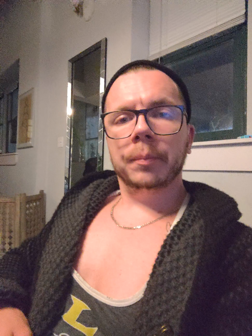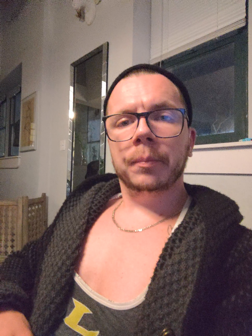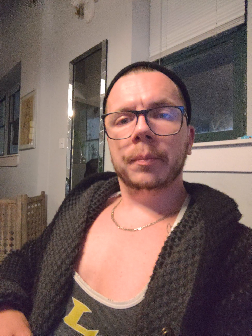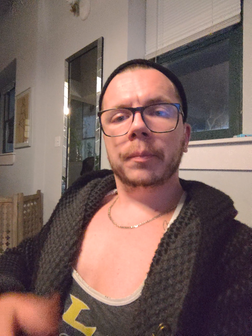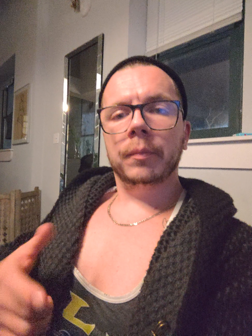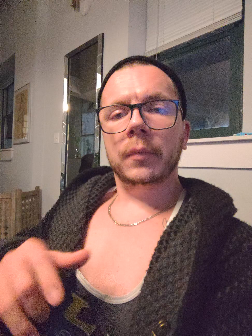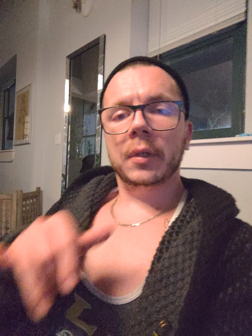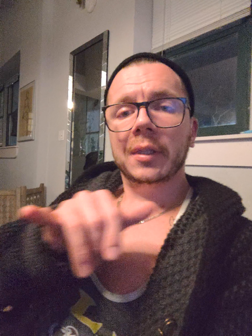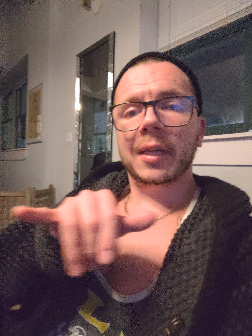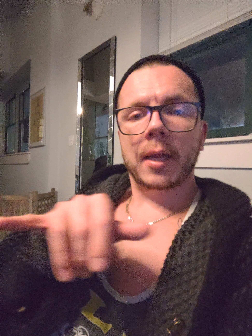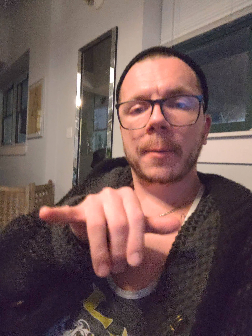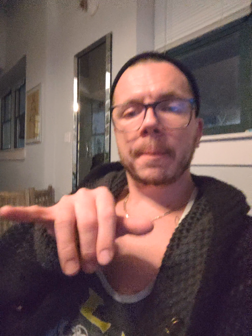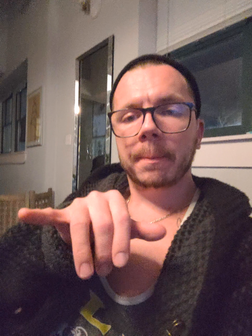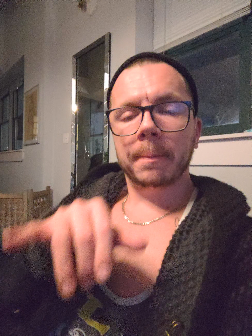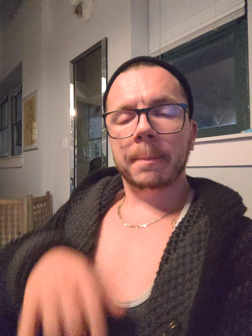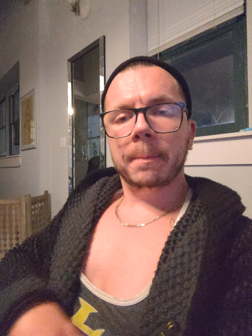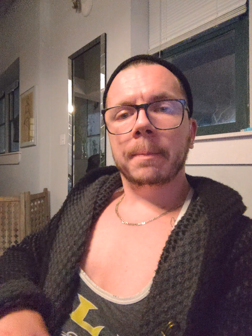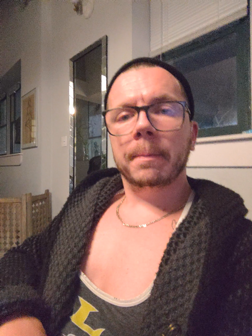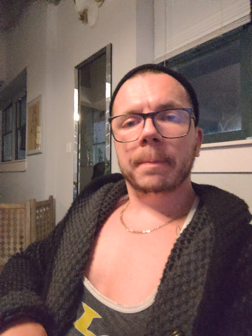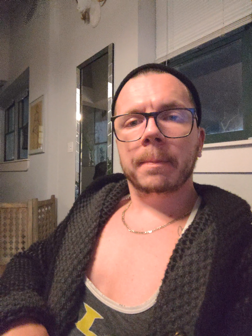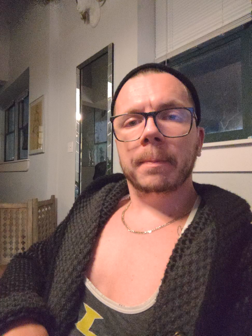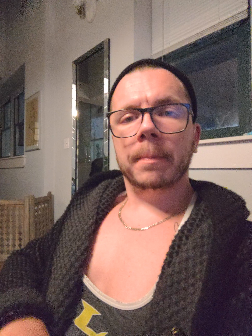same